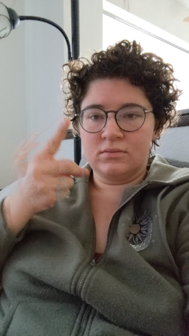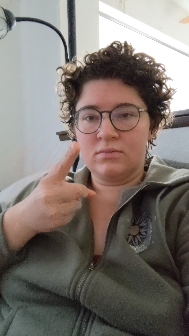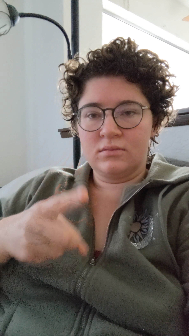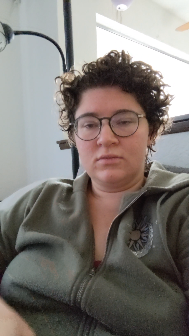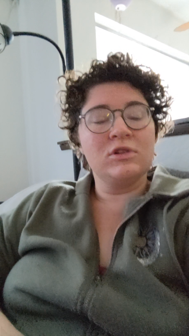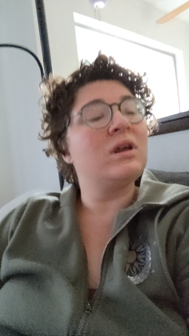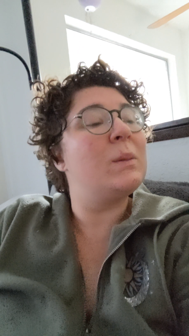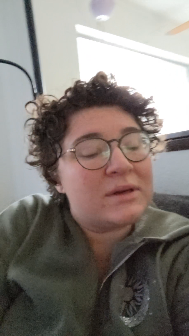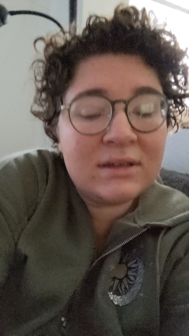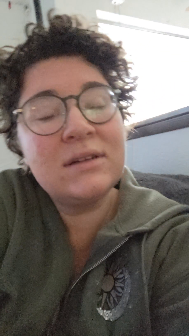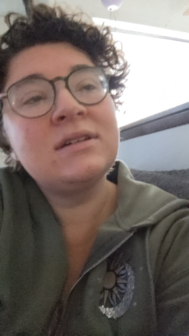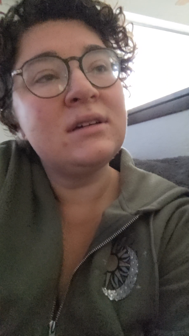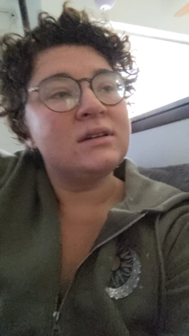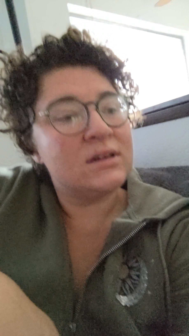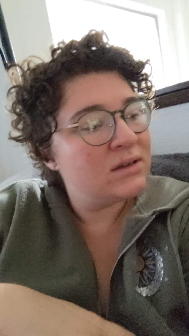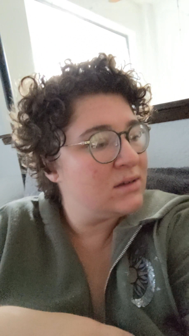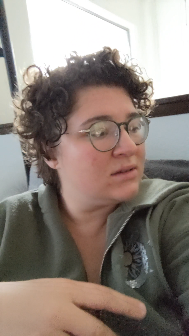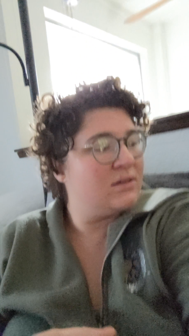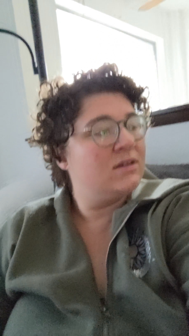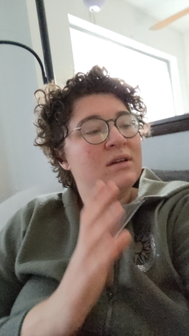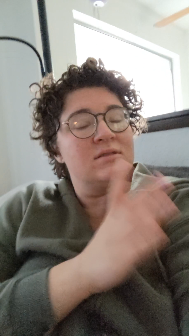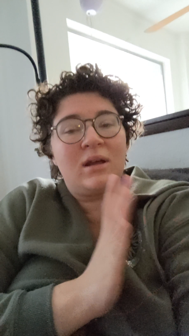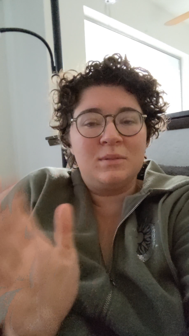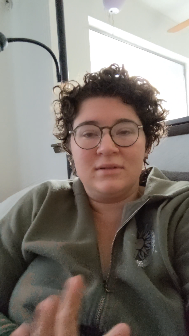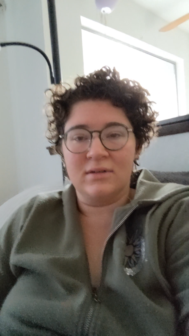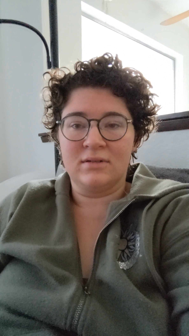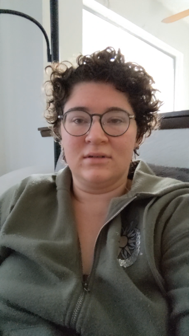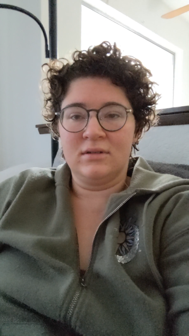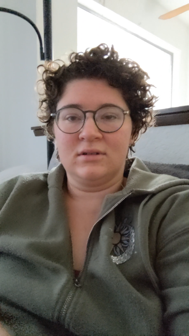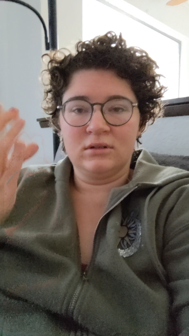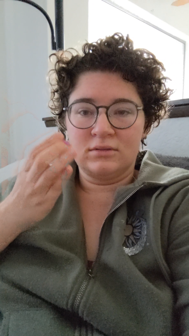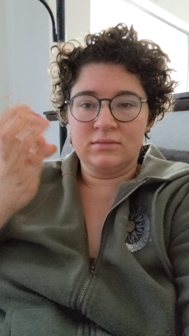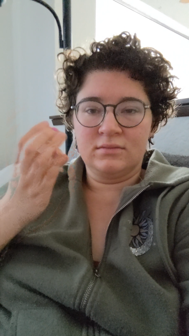shake